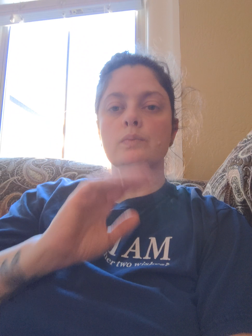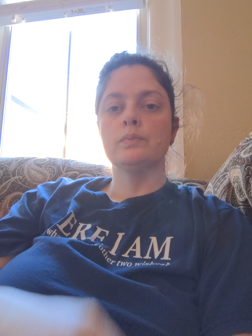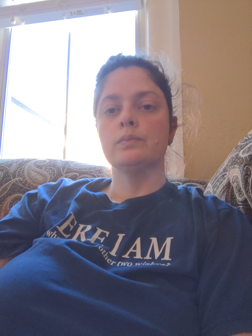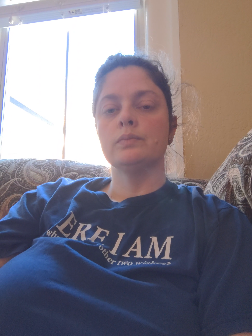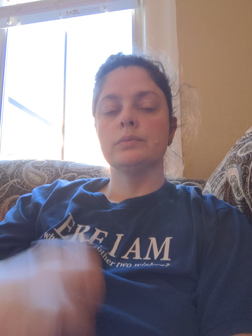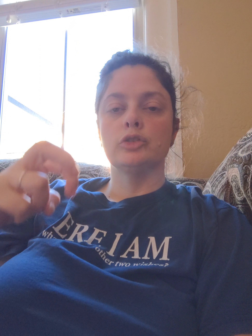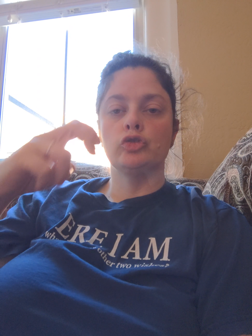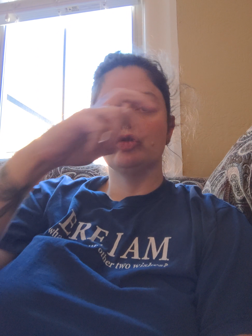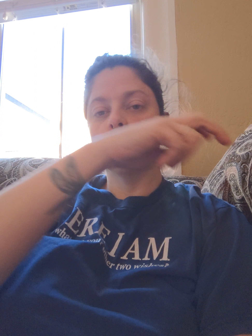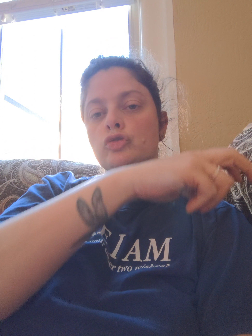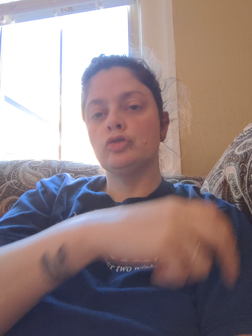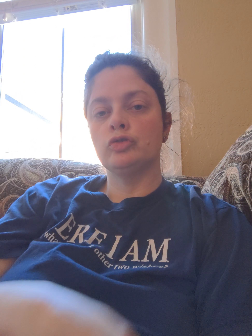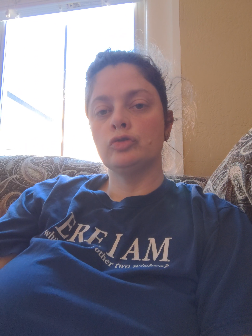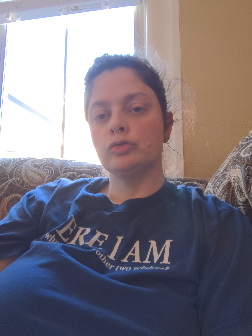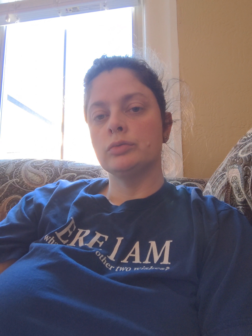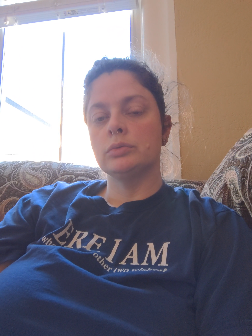stairs